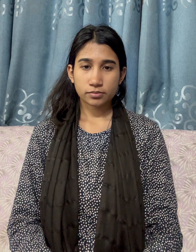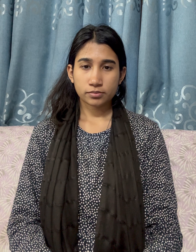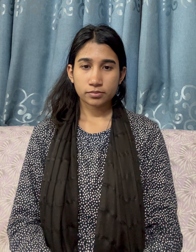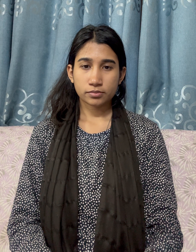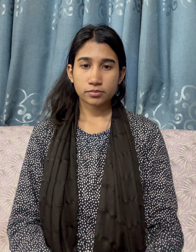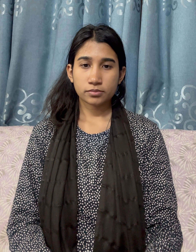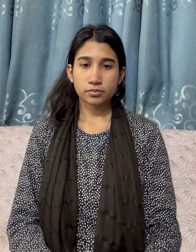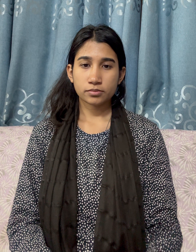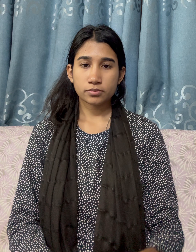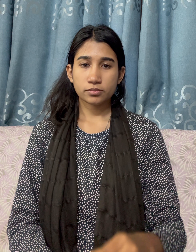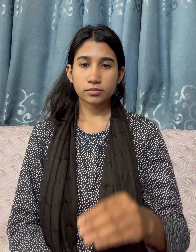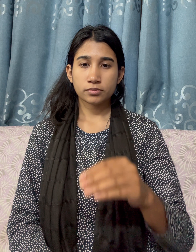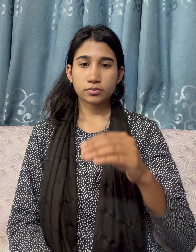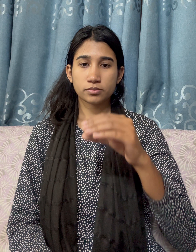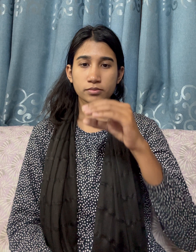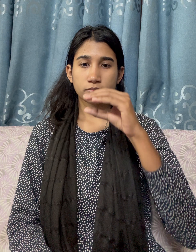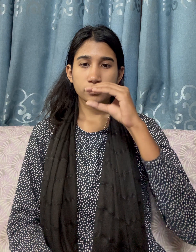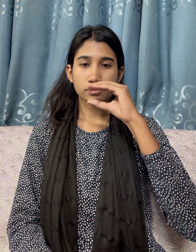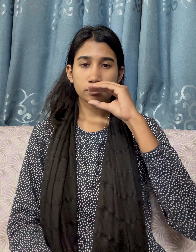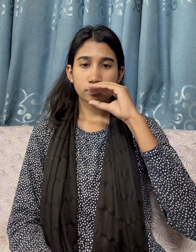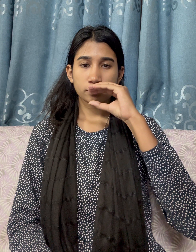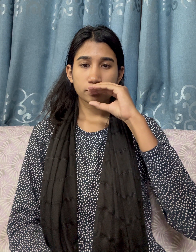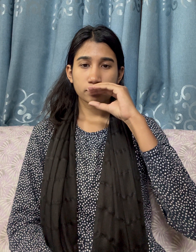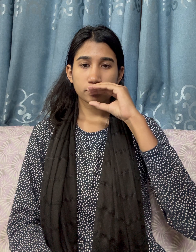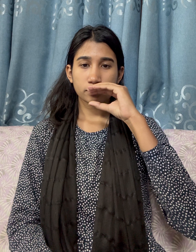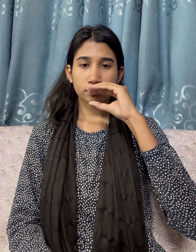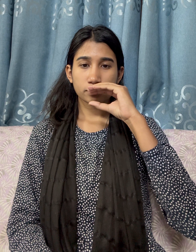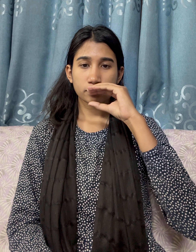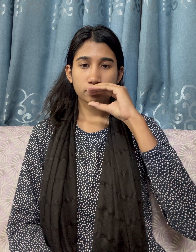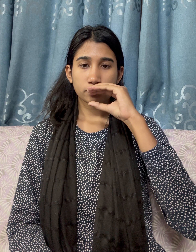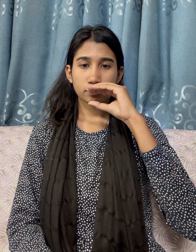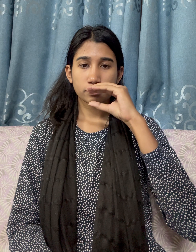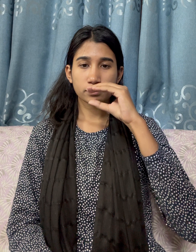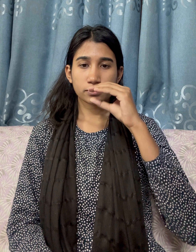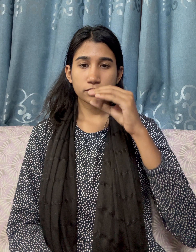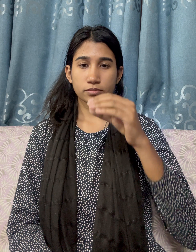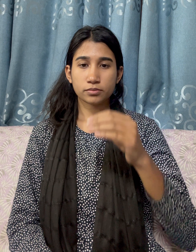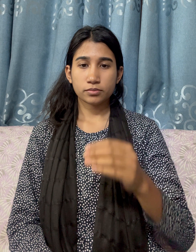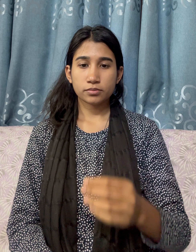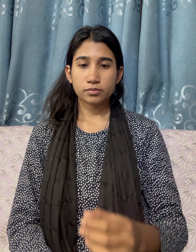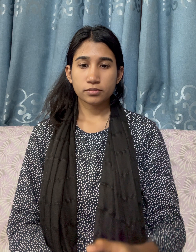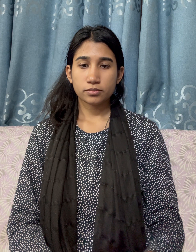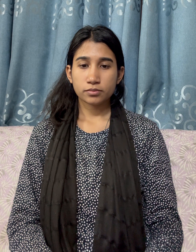পানি পান করা